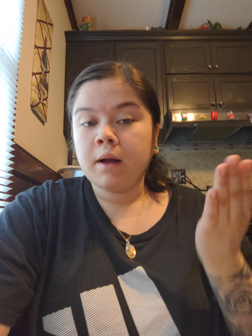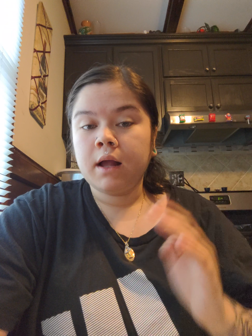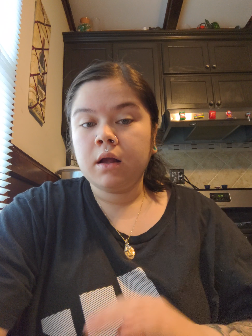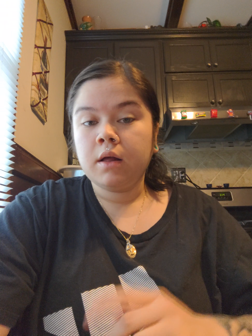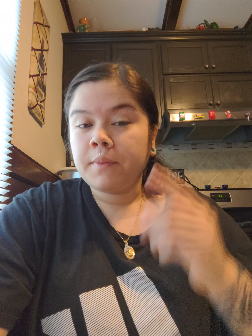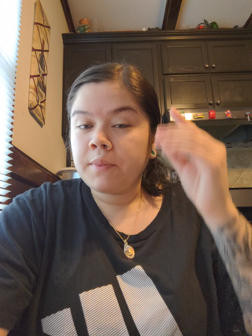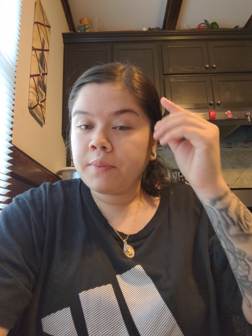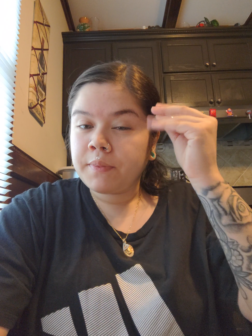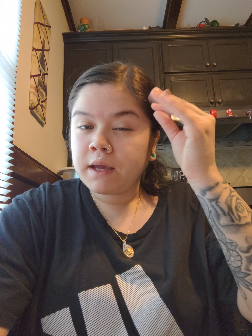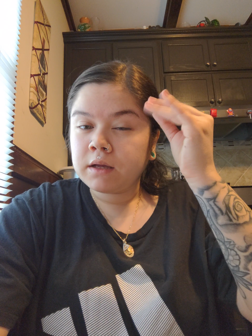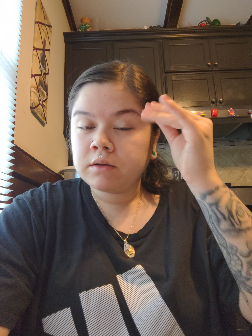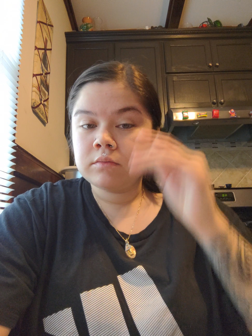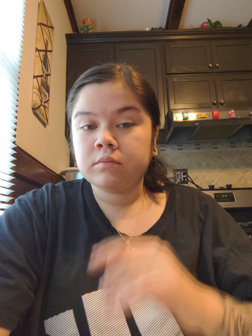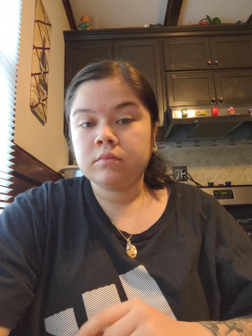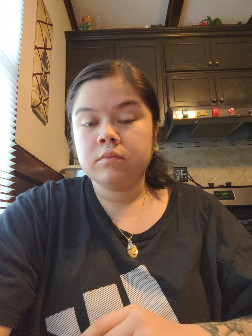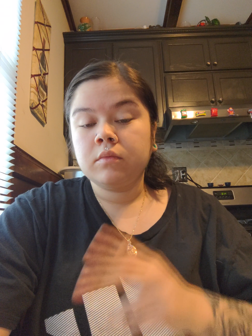think